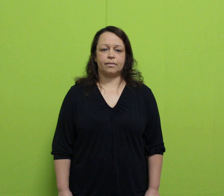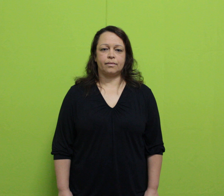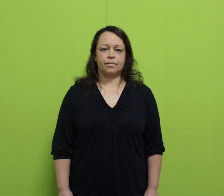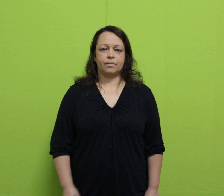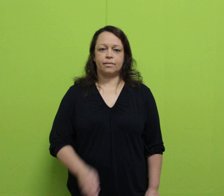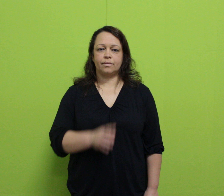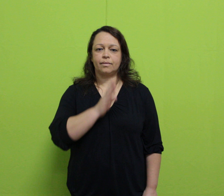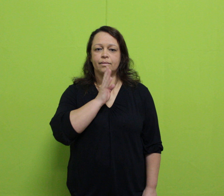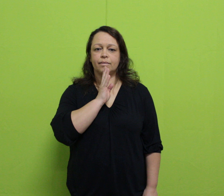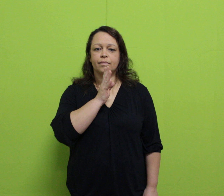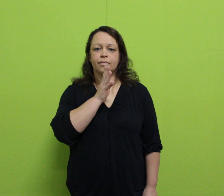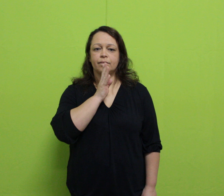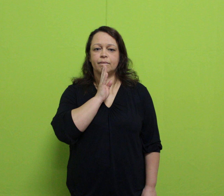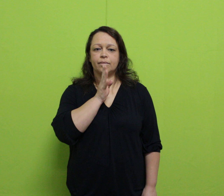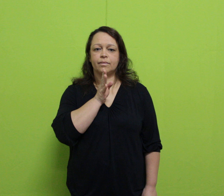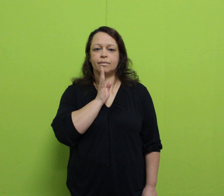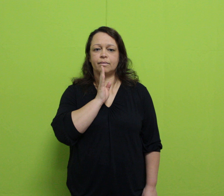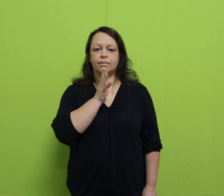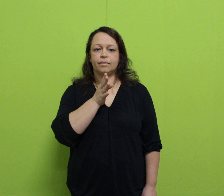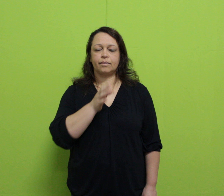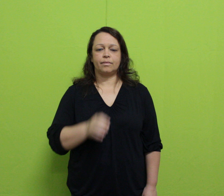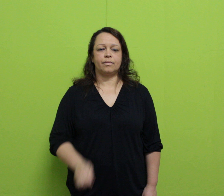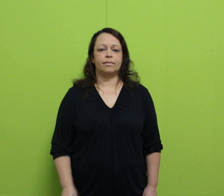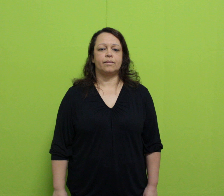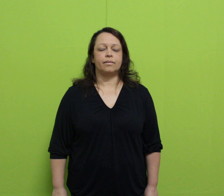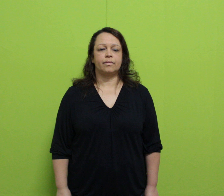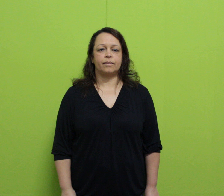conhecer